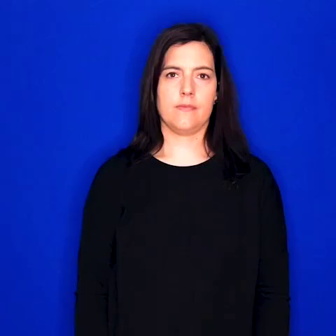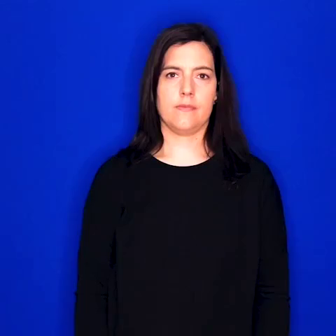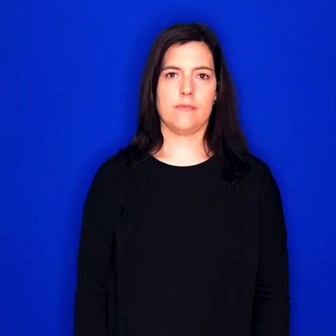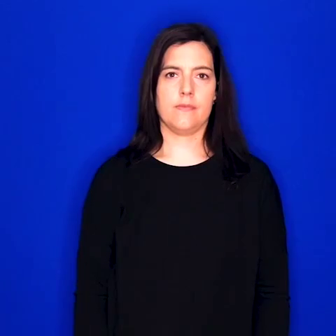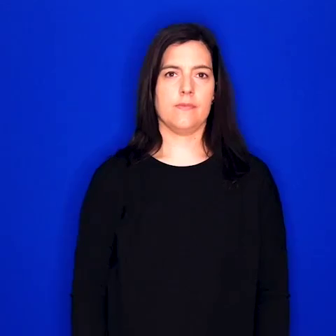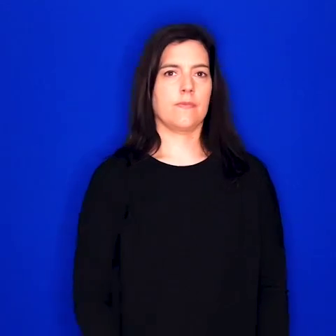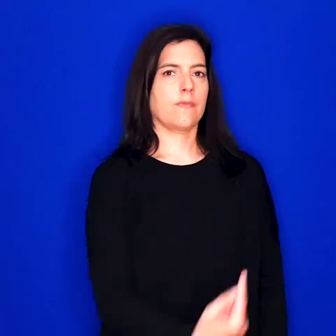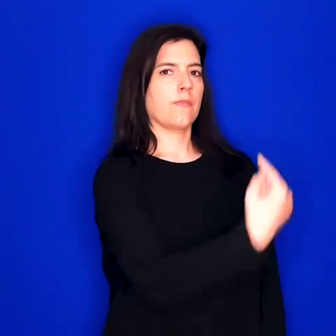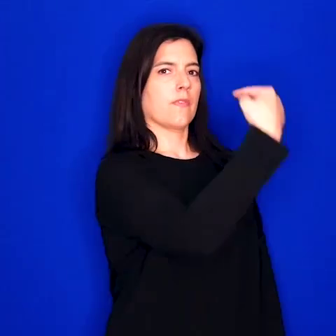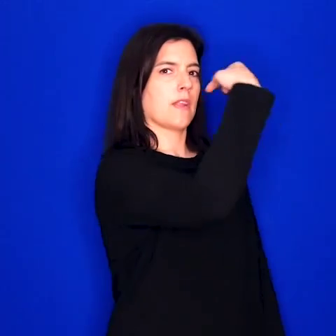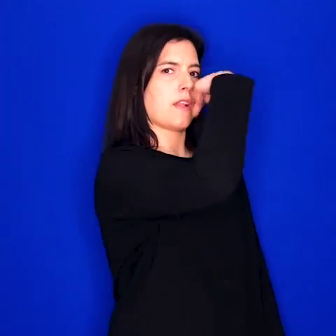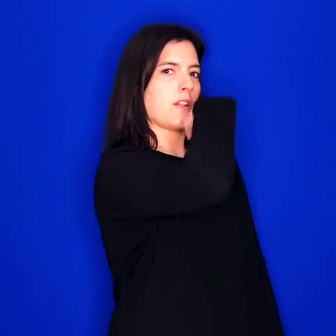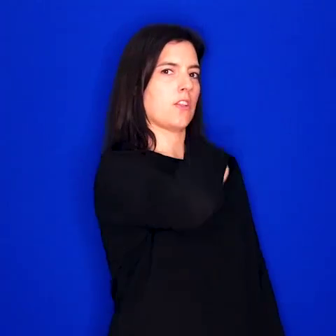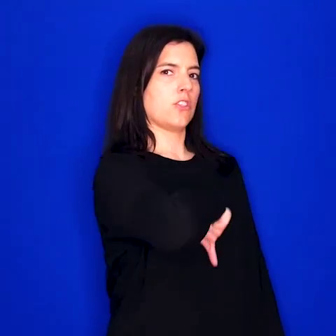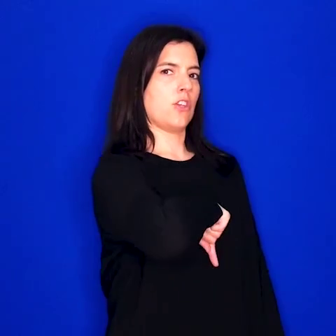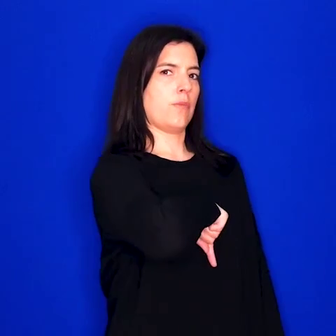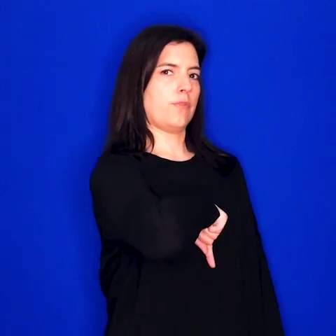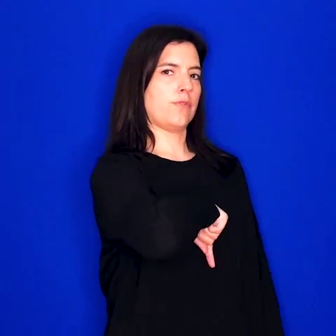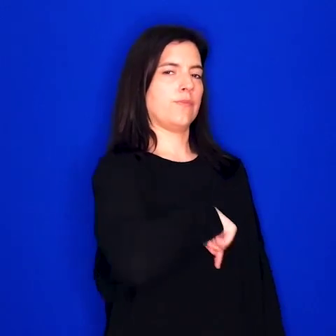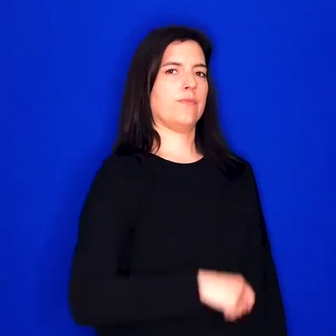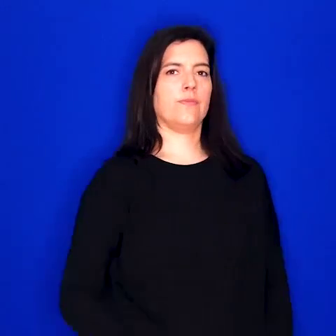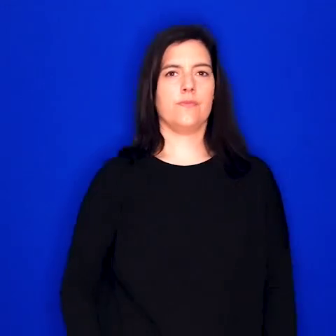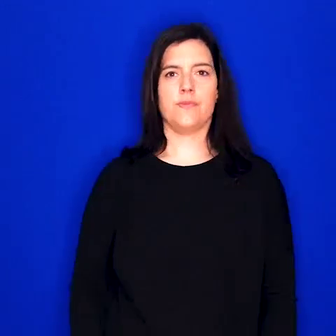endoscopia